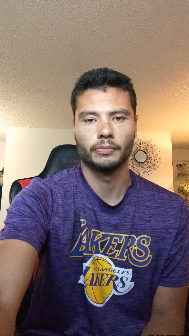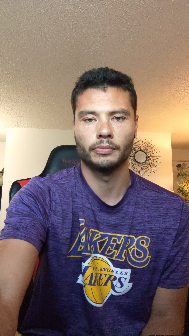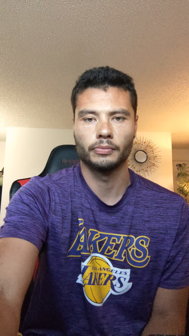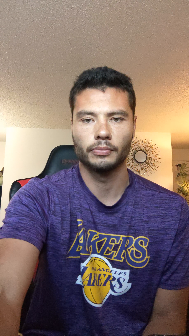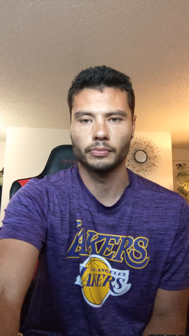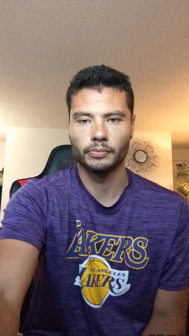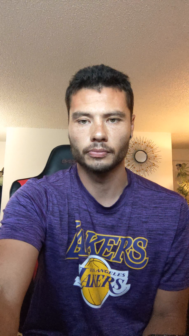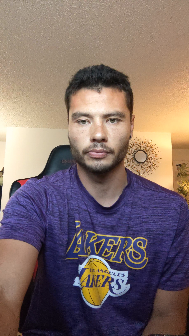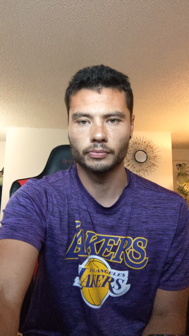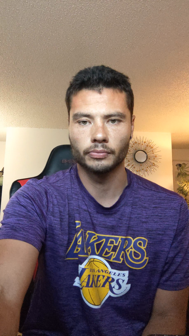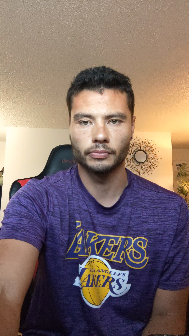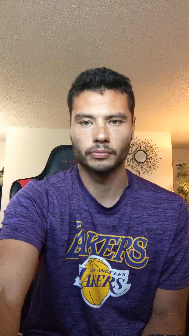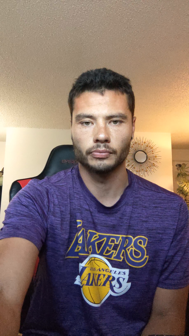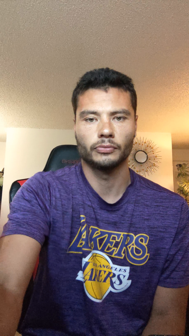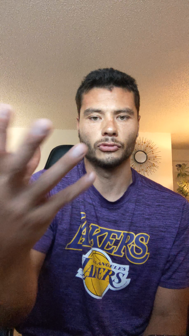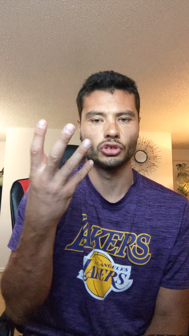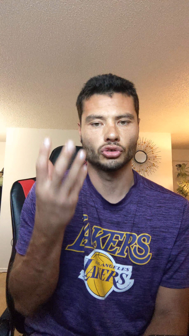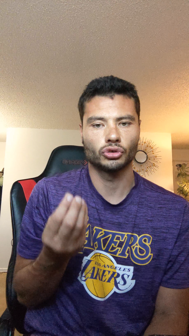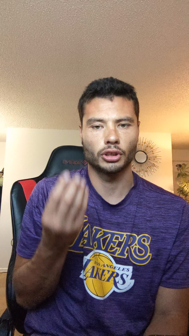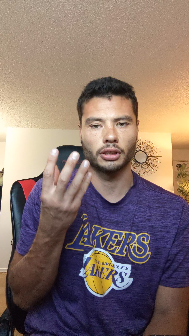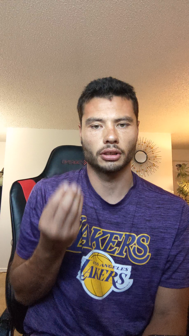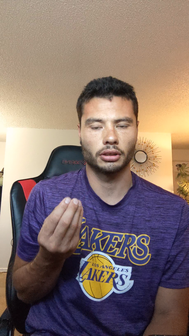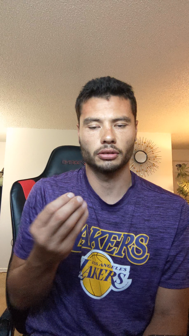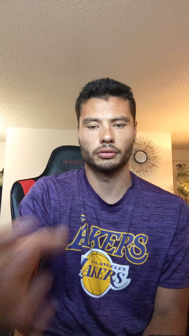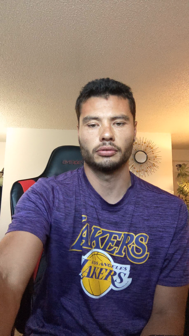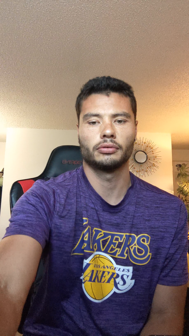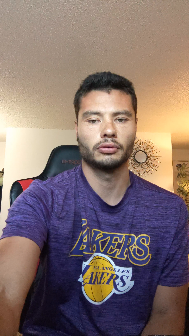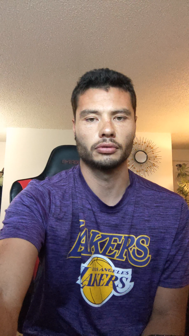gentle